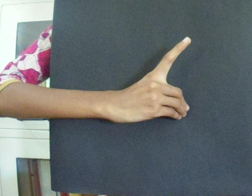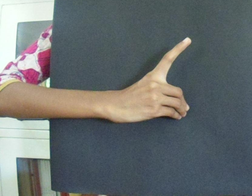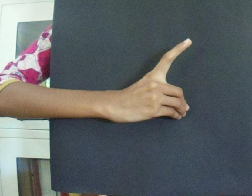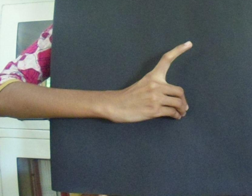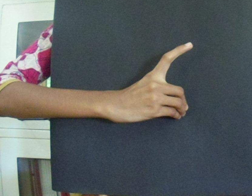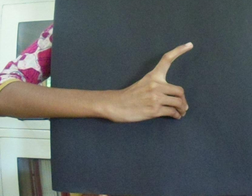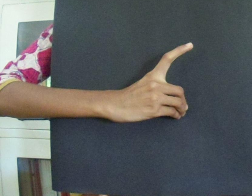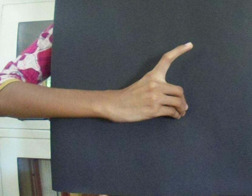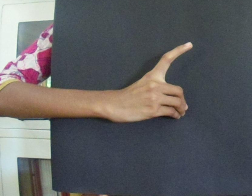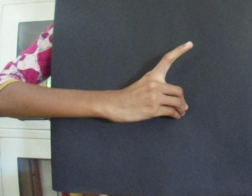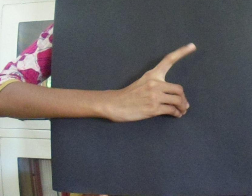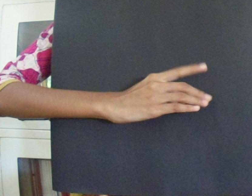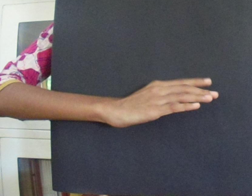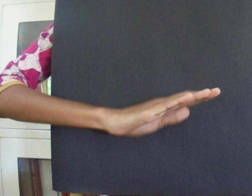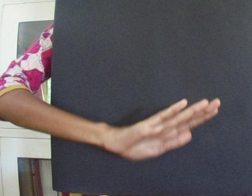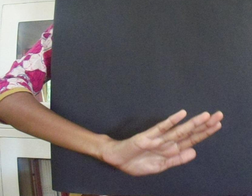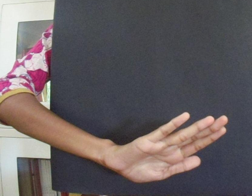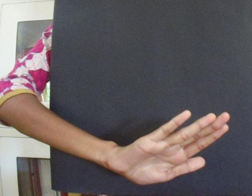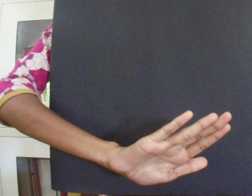hot